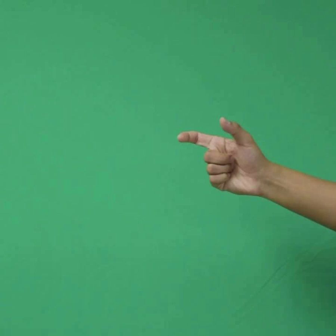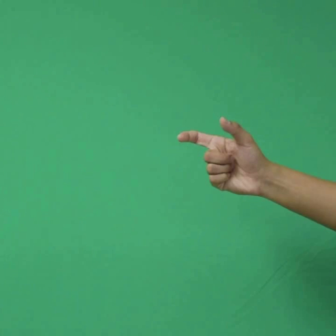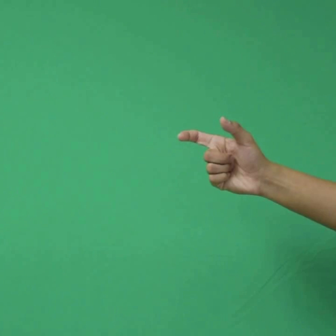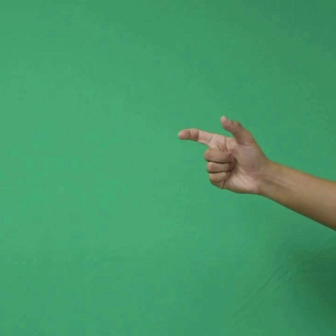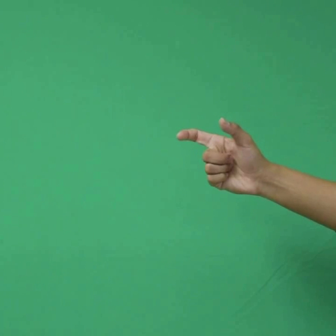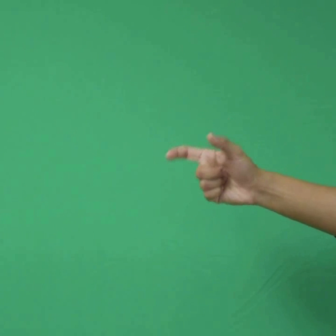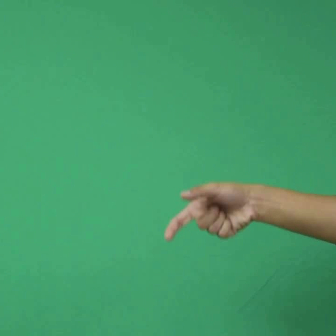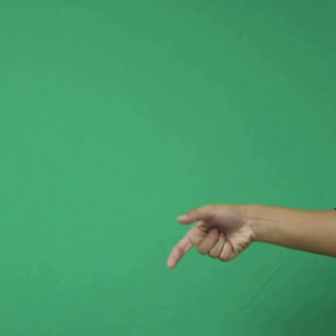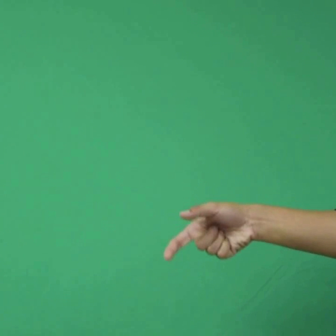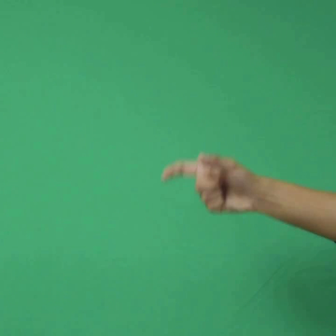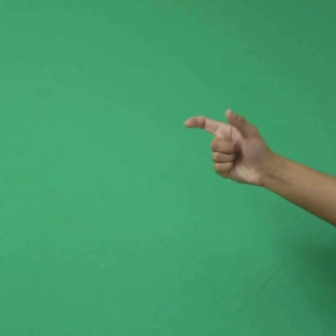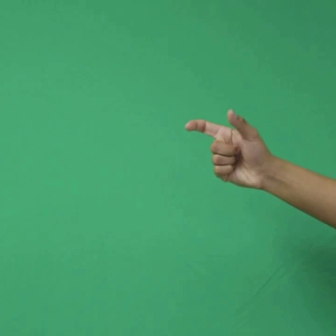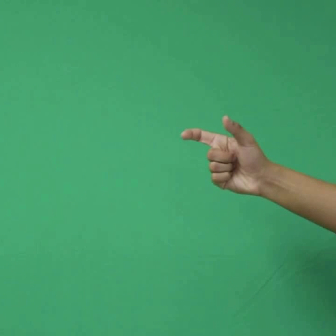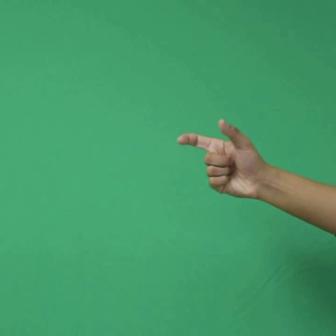Q